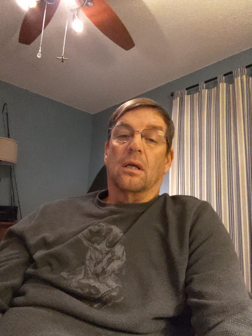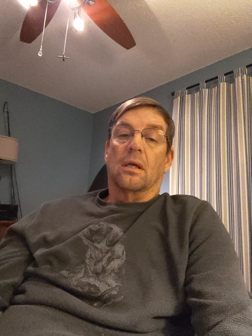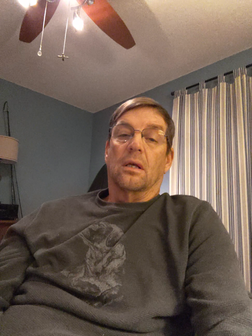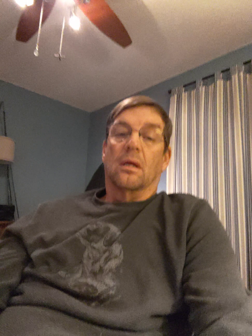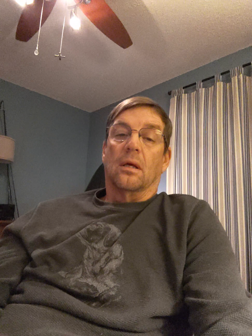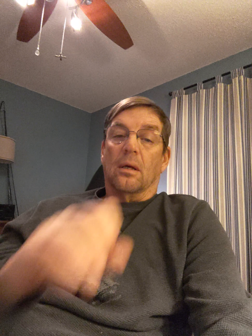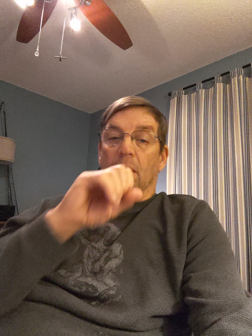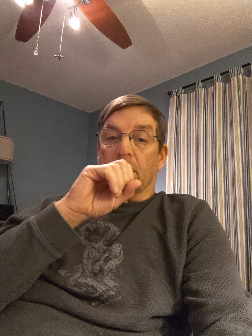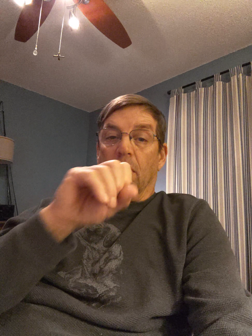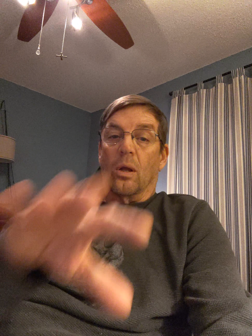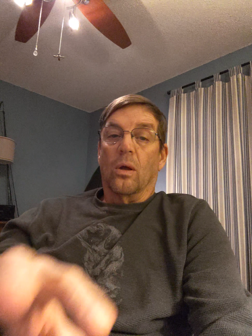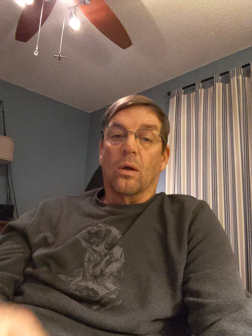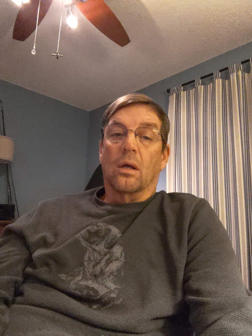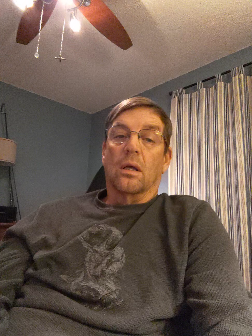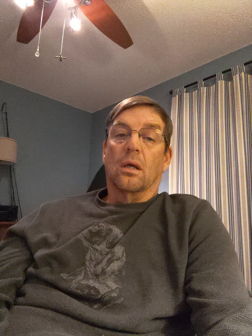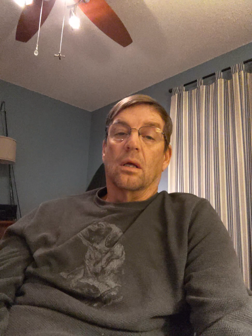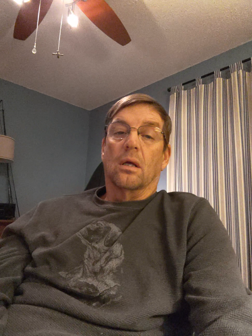blow